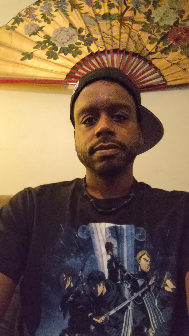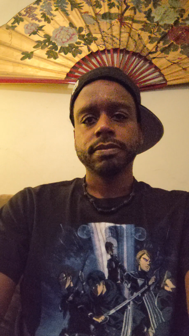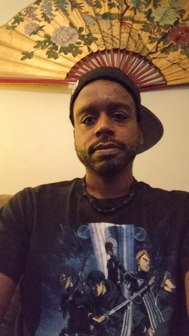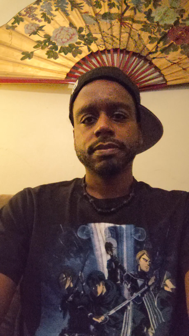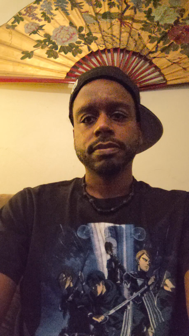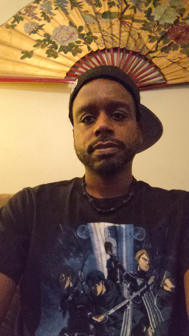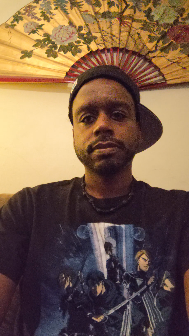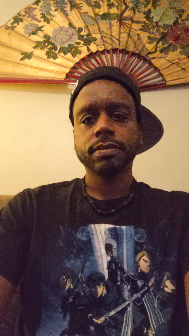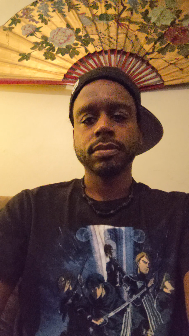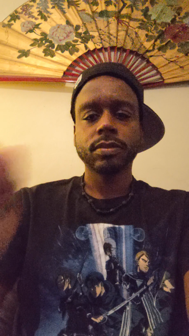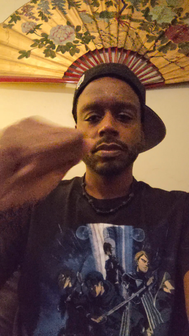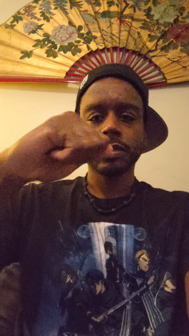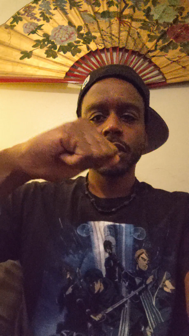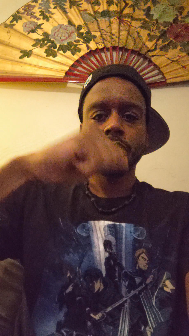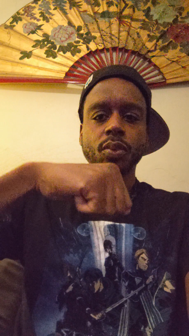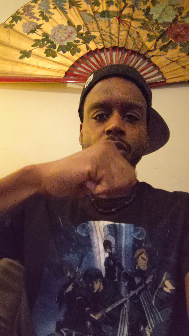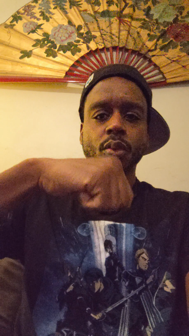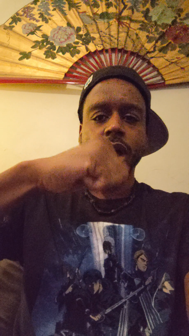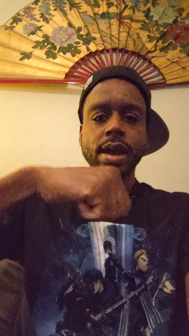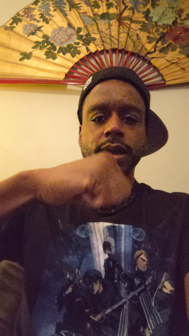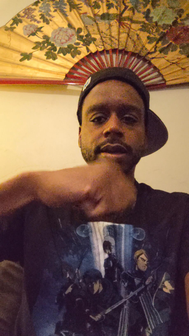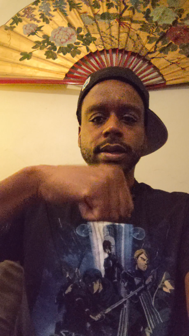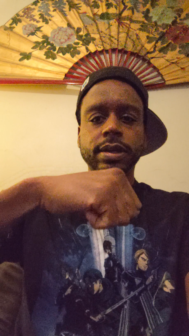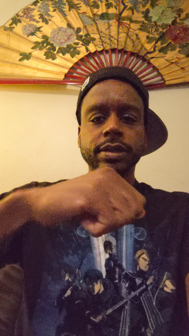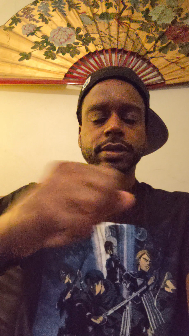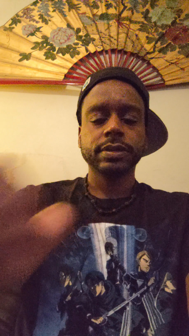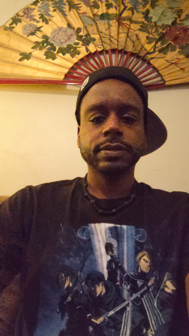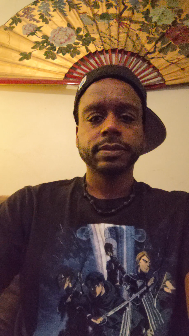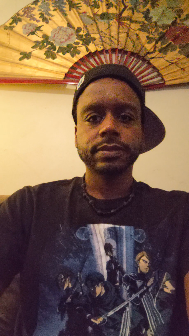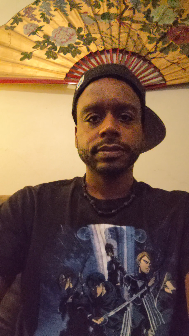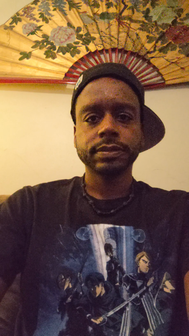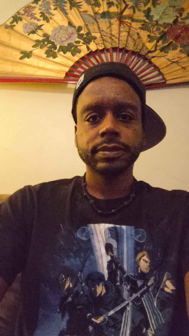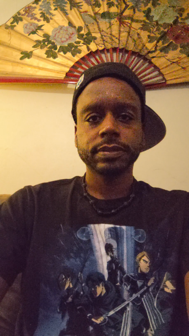rock